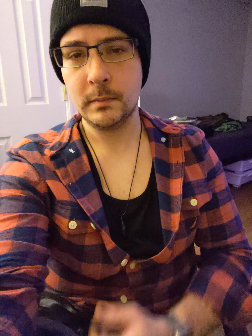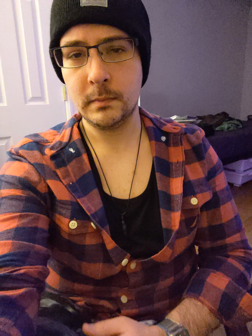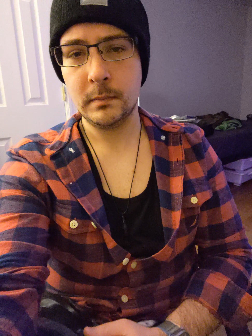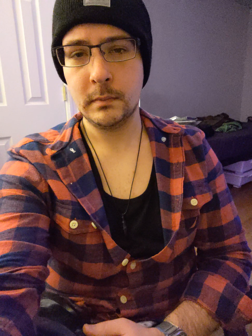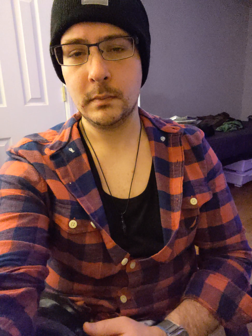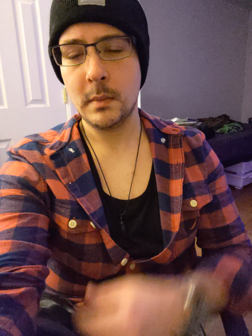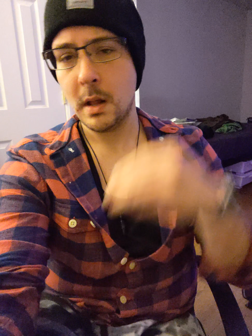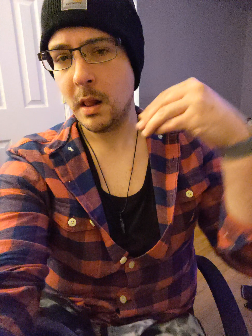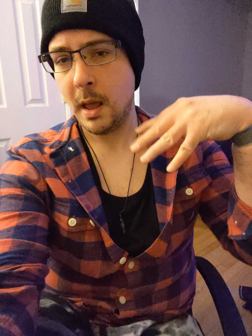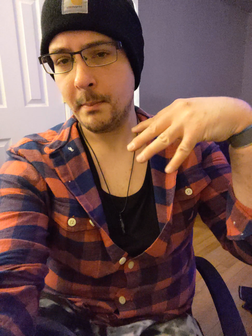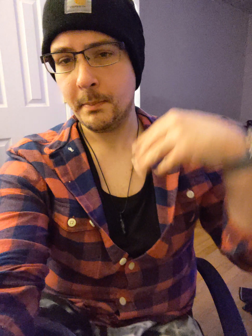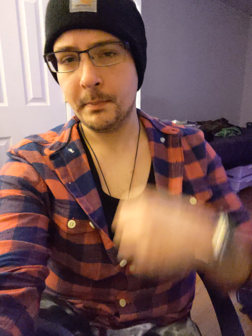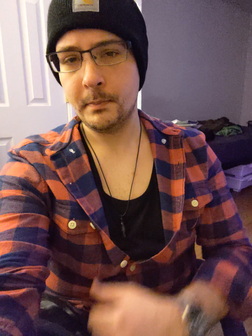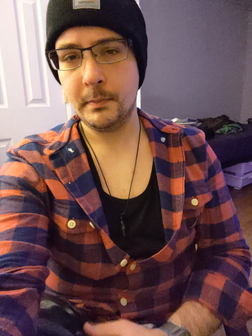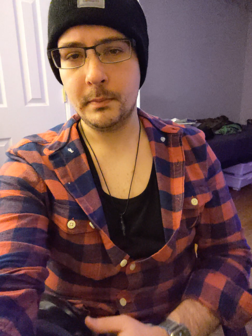lamp